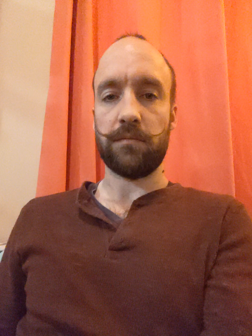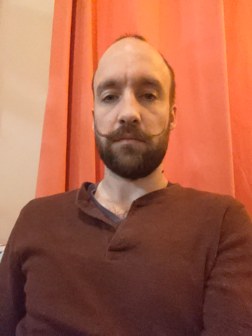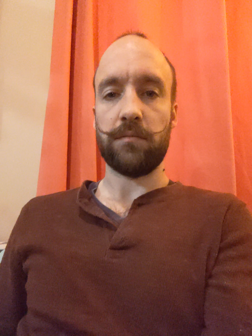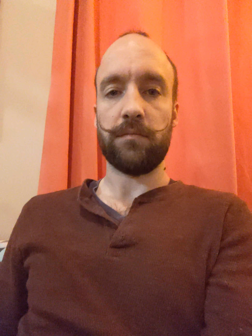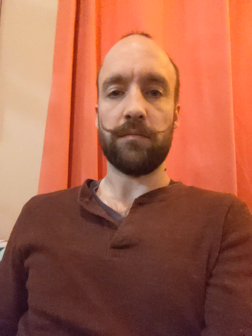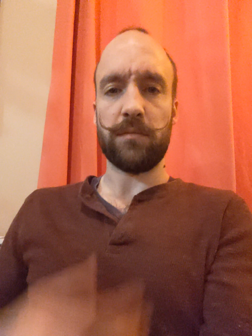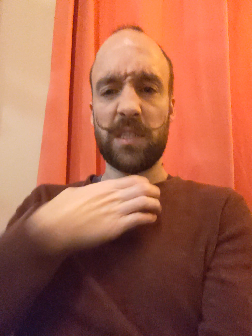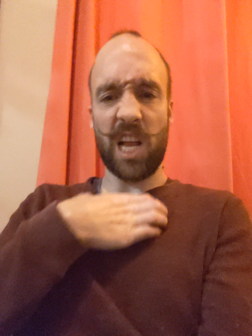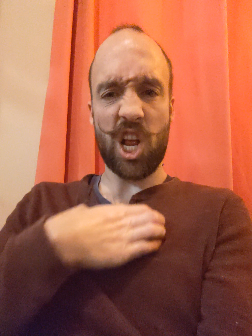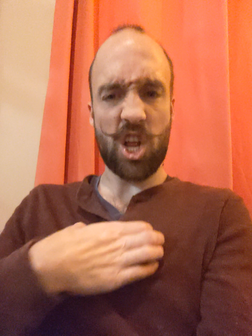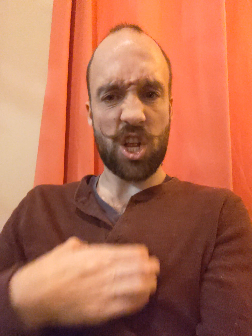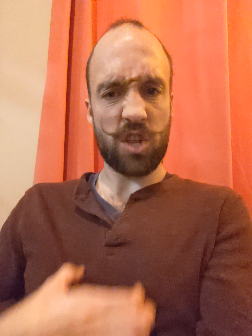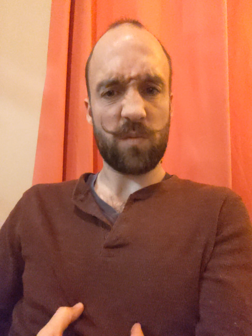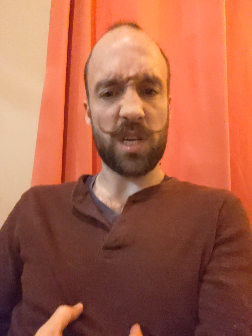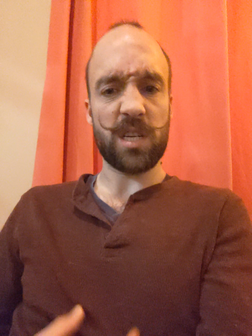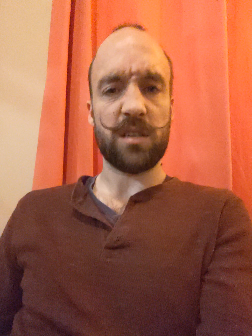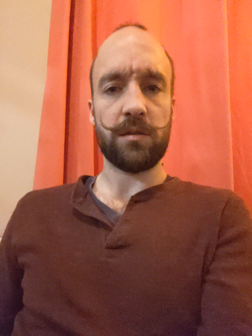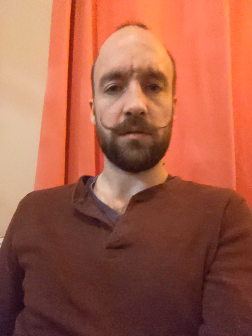hungry